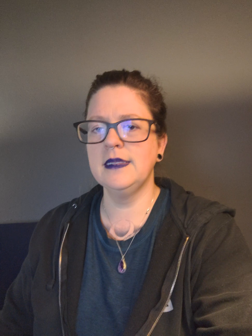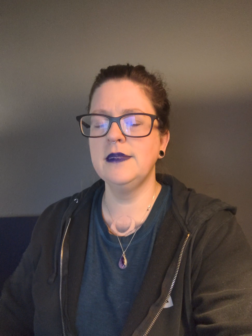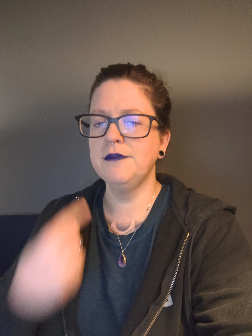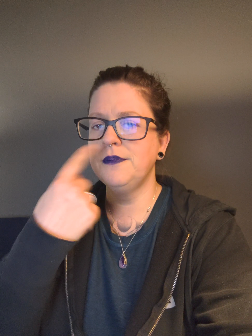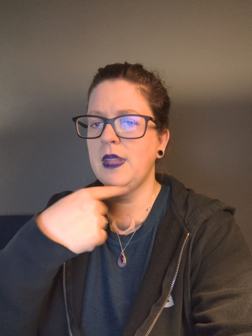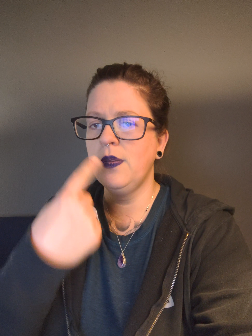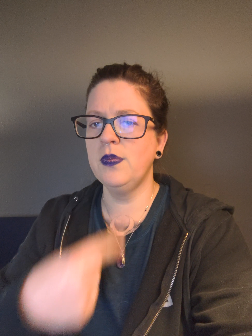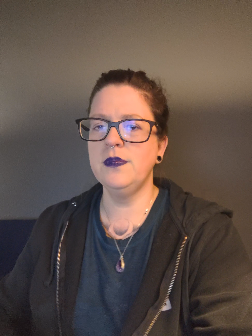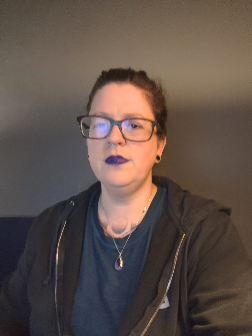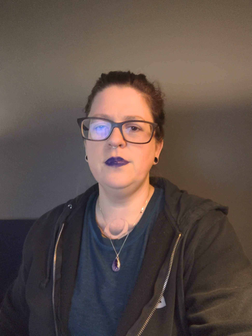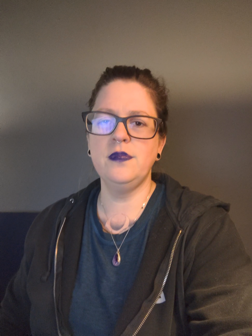mouth